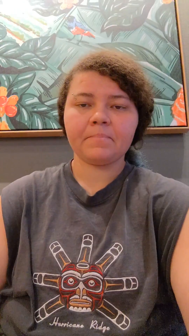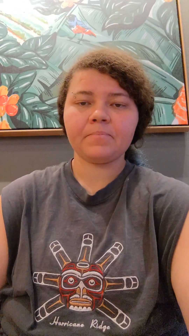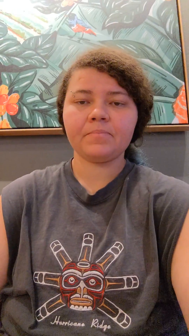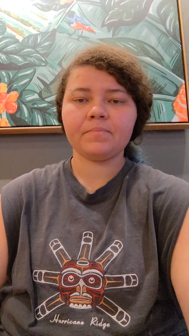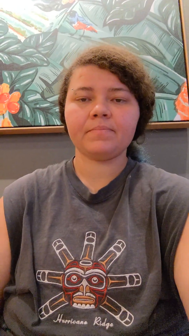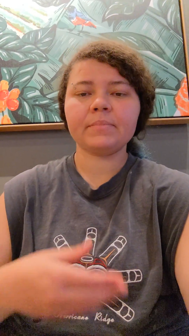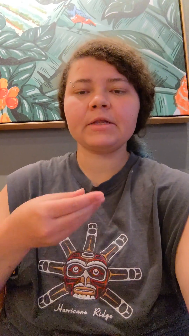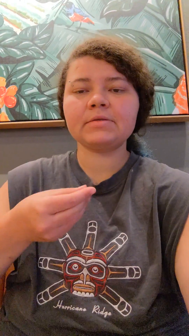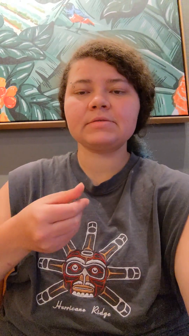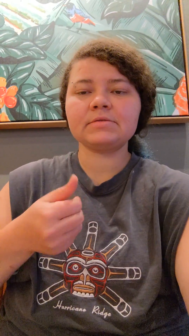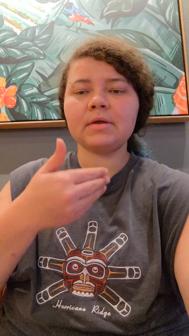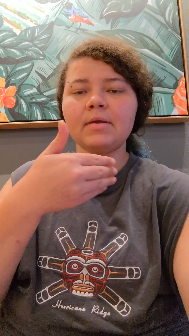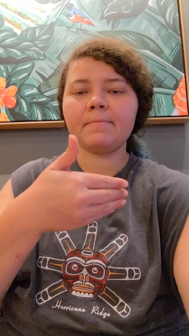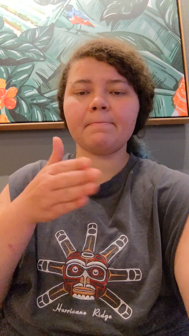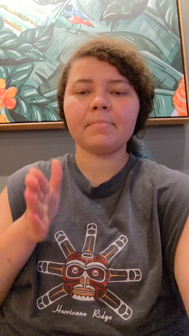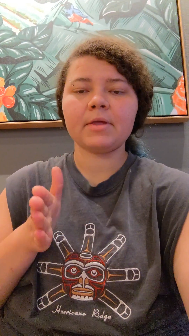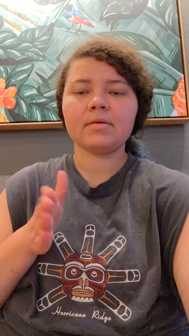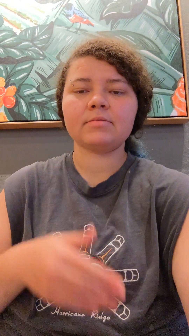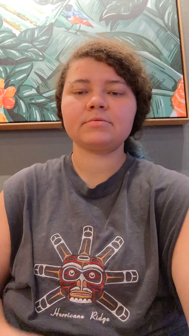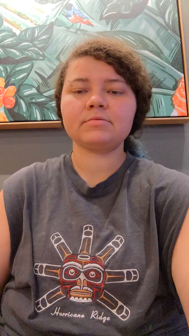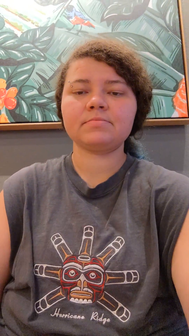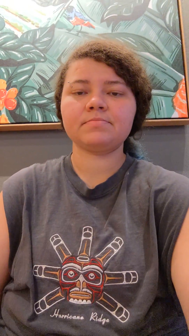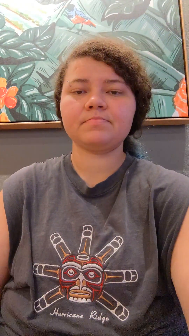sandbox